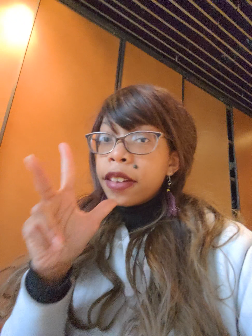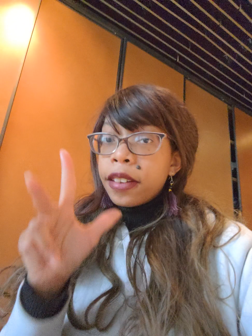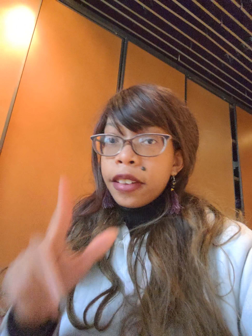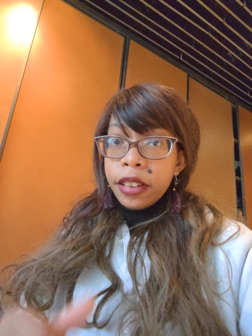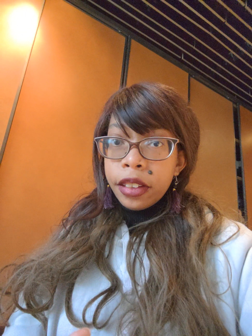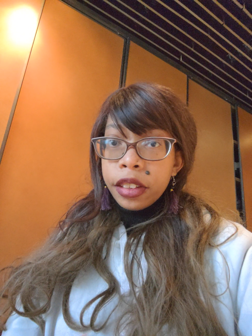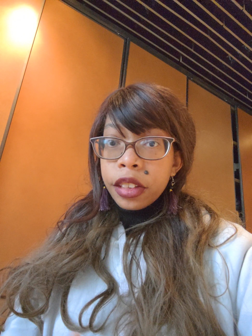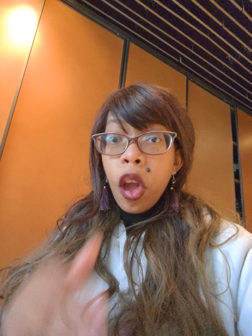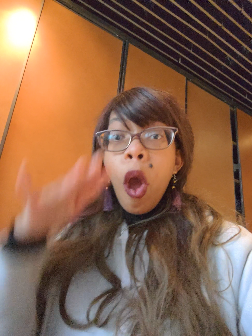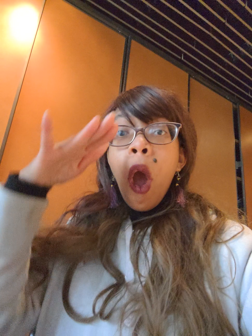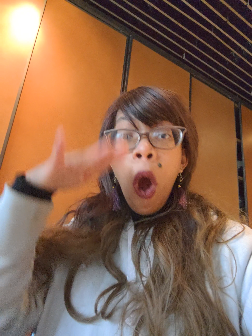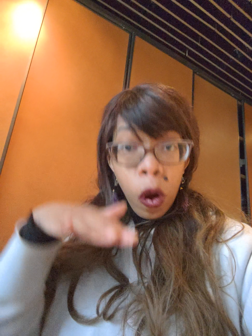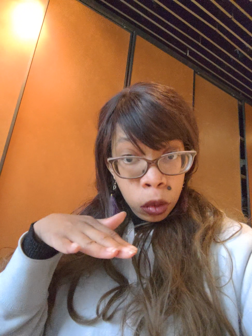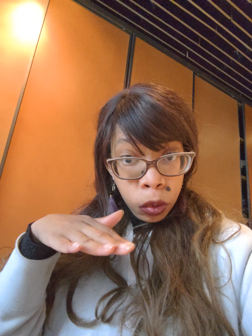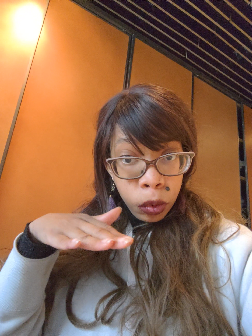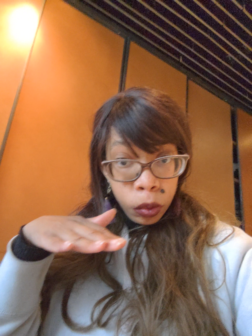on